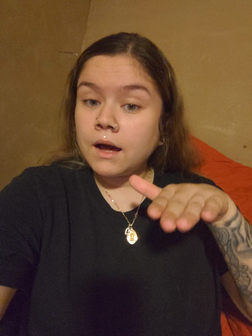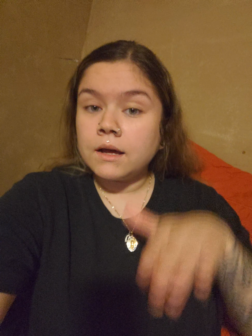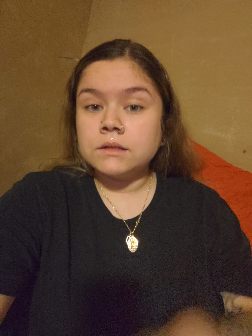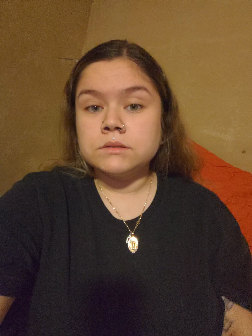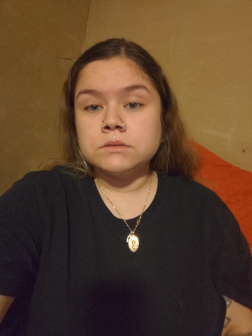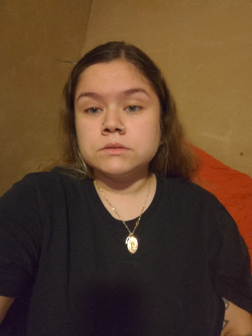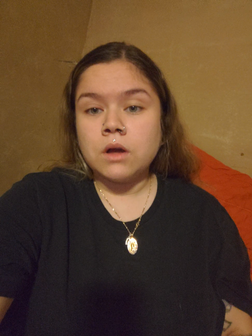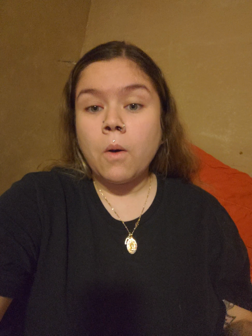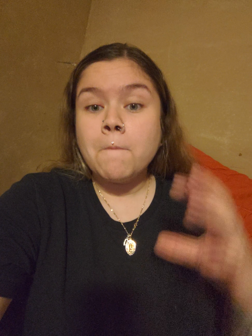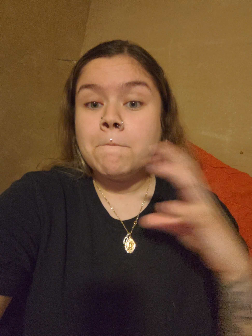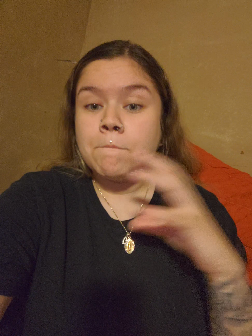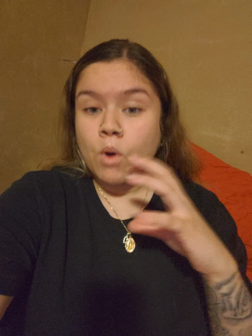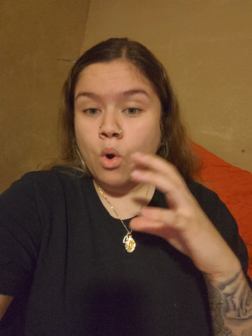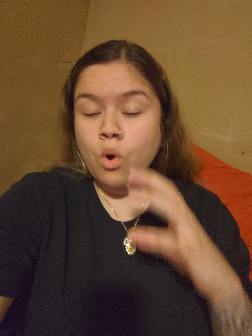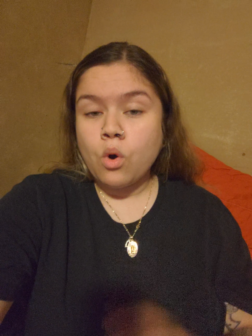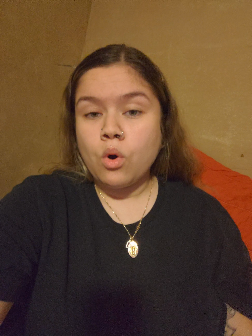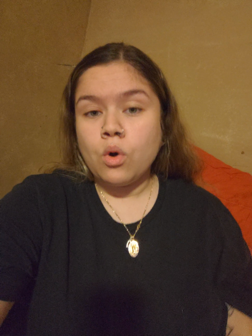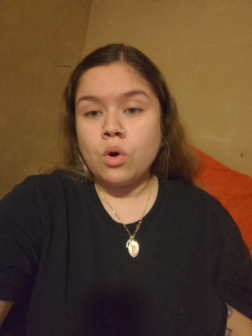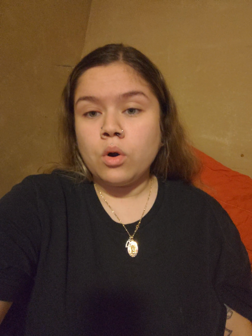ball